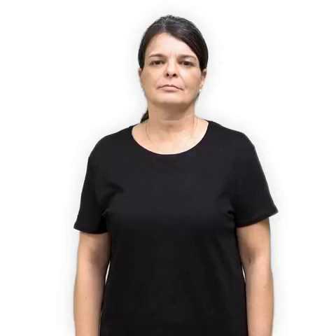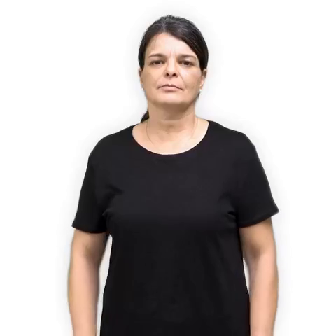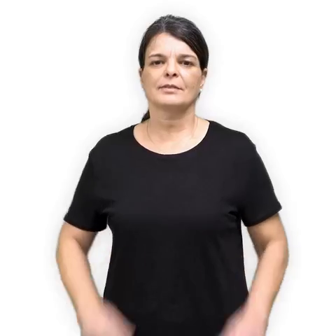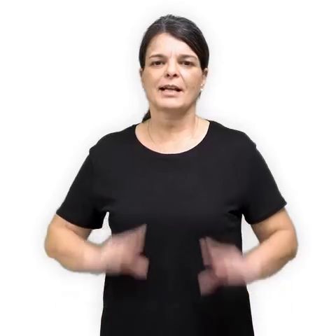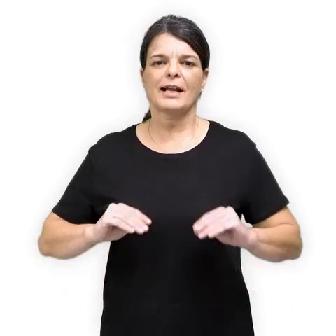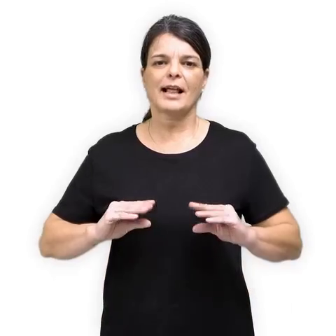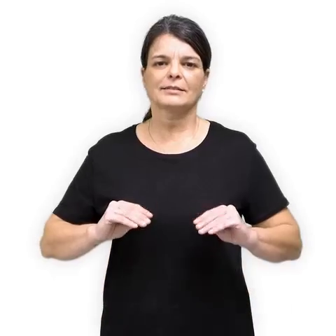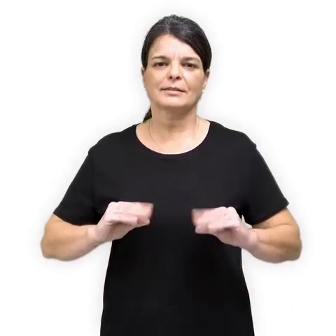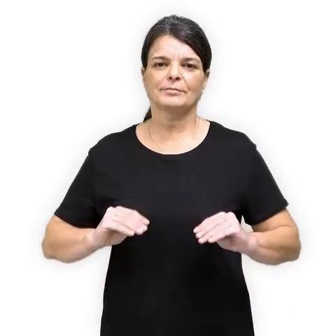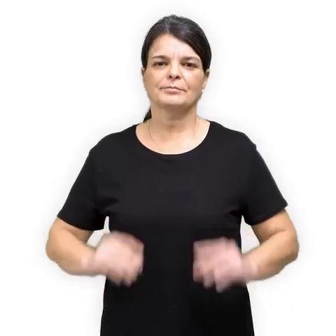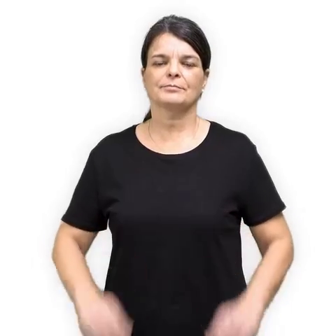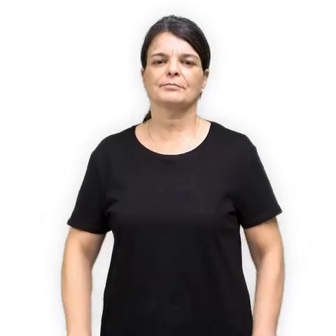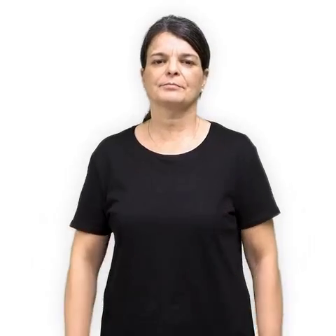grasa